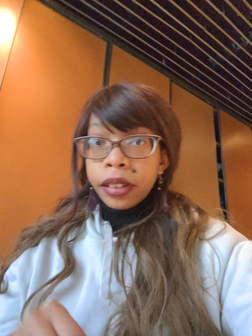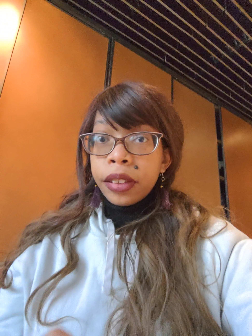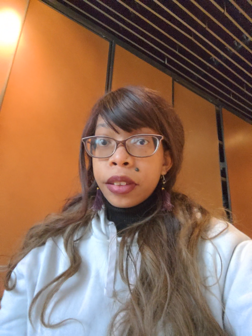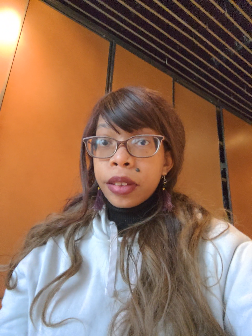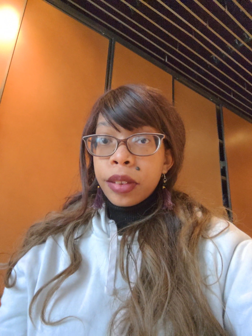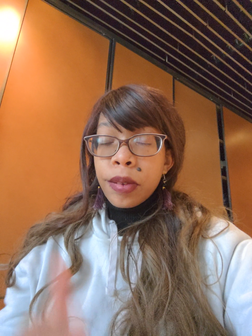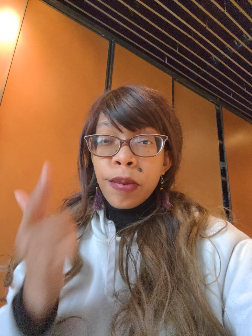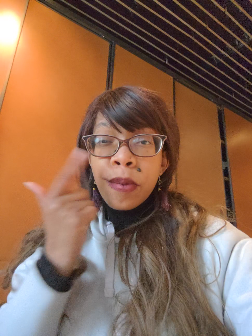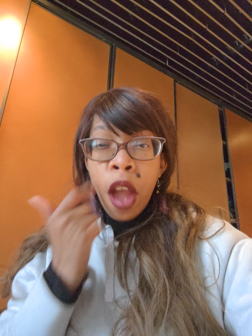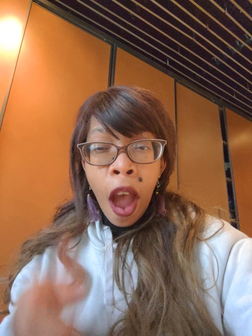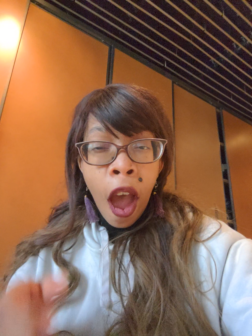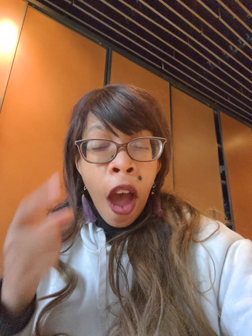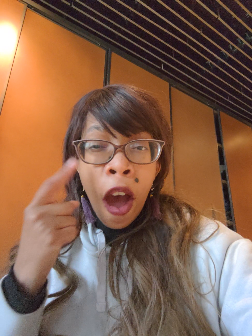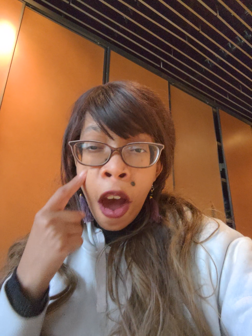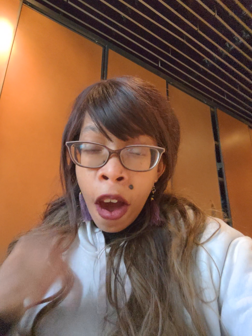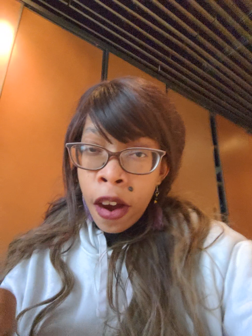cry